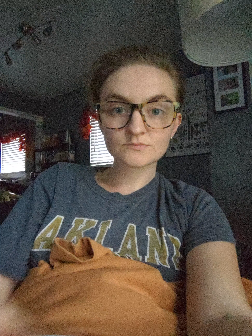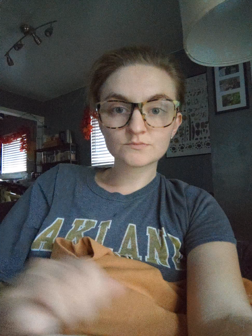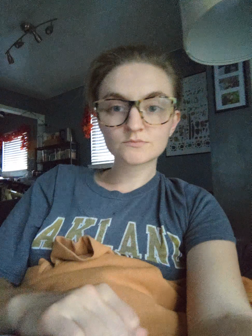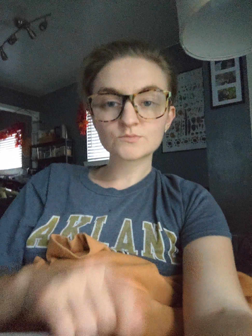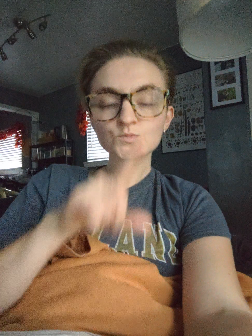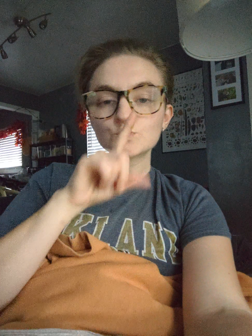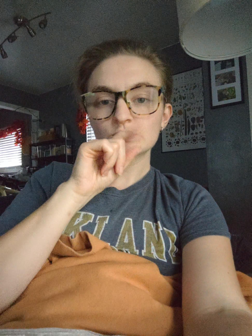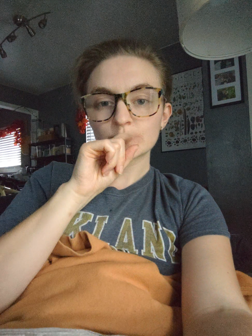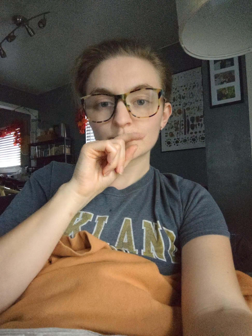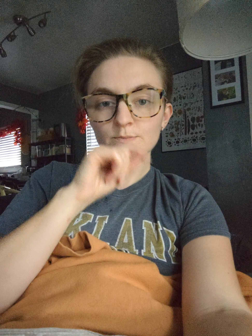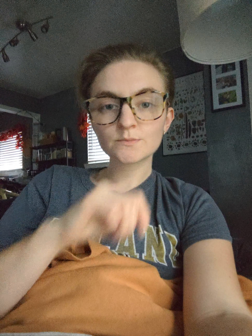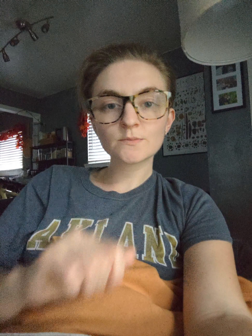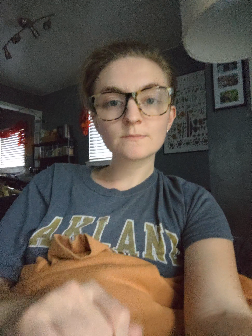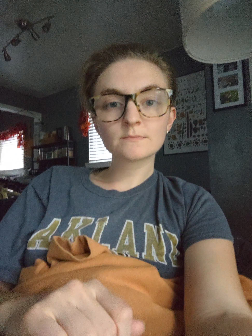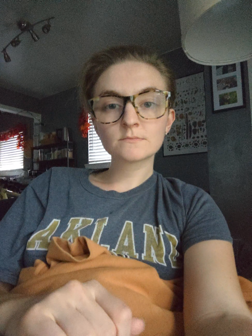chicken